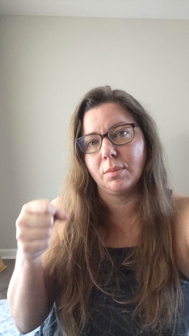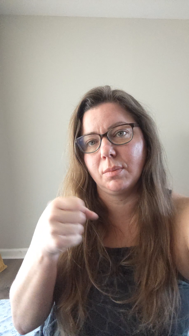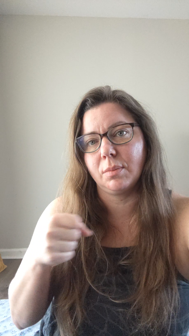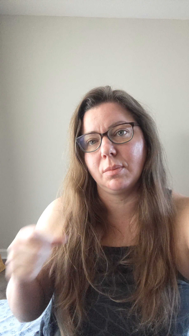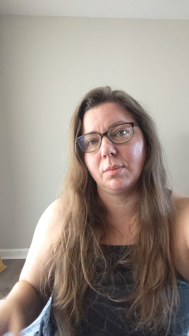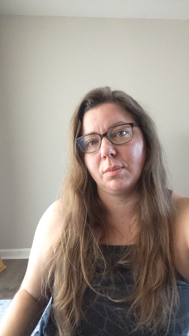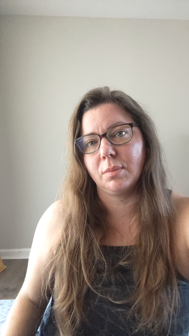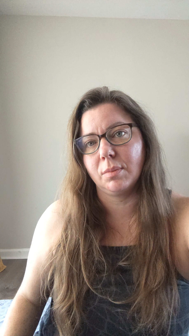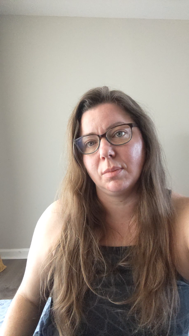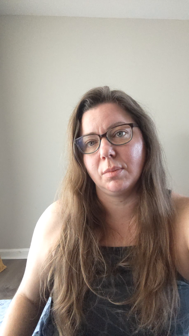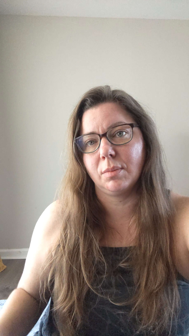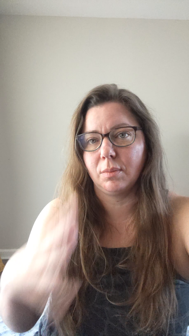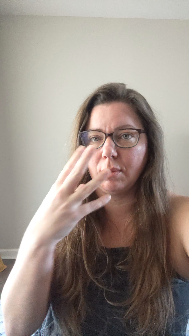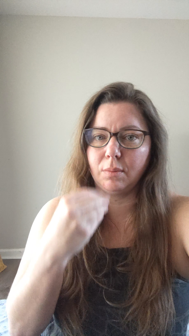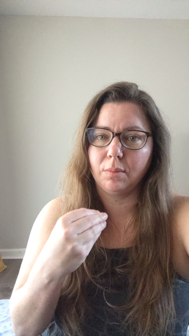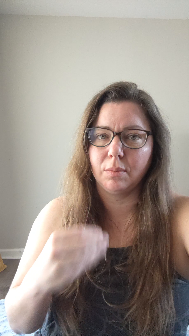asleep